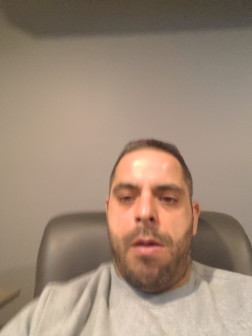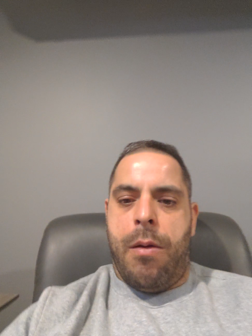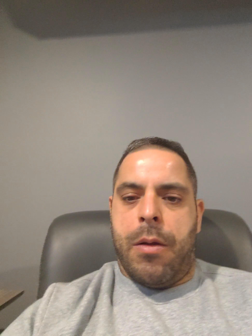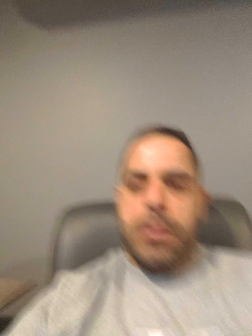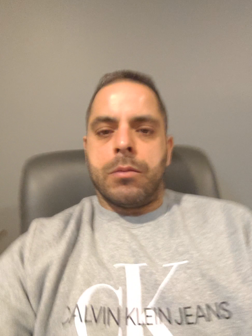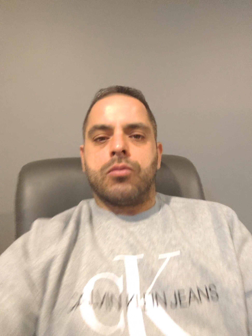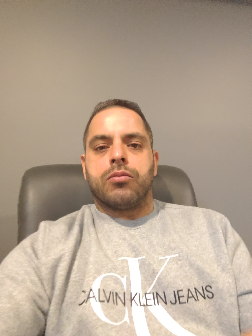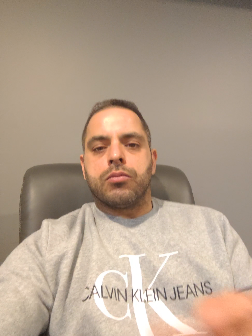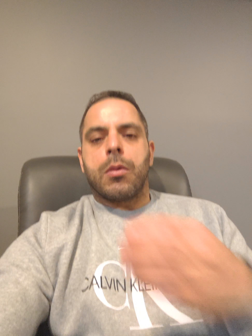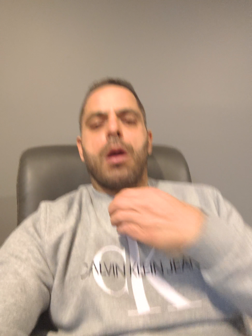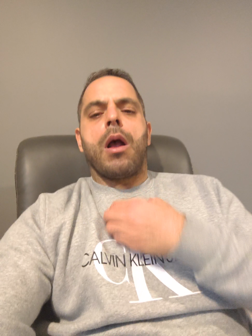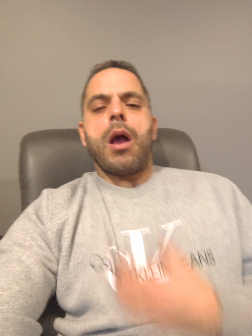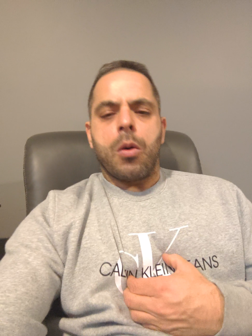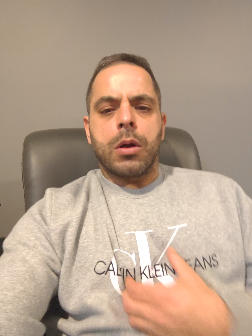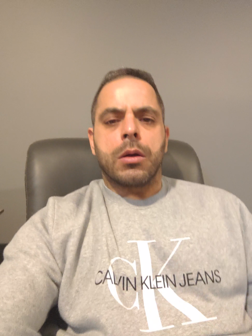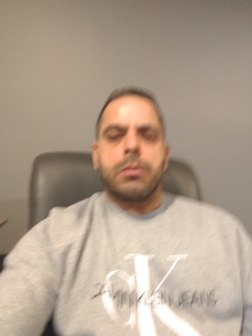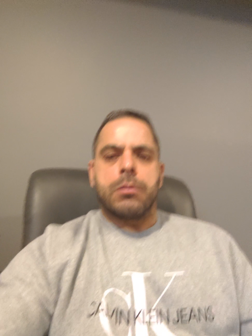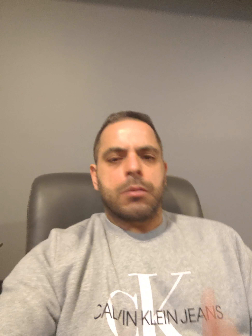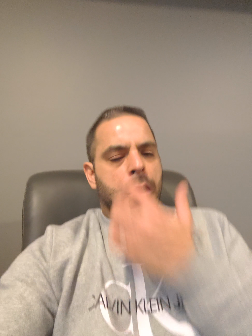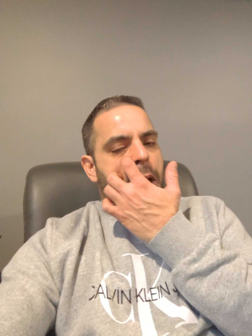hungry